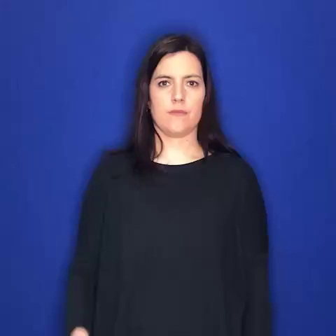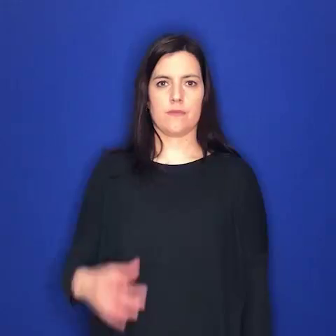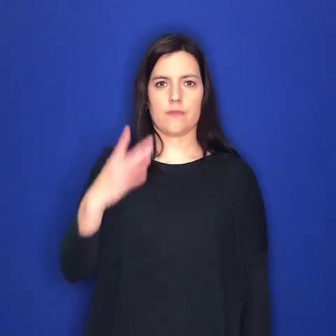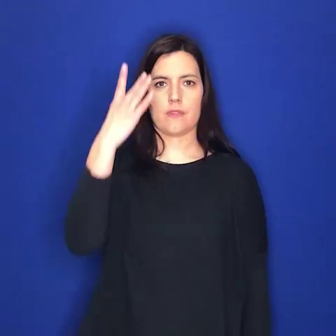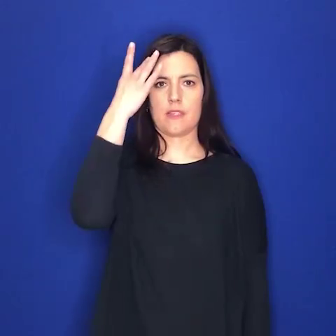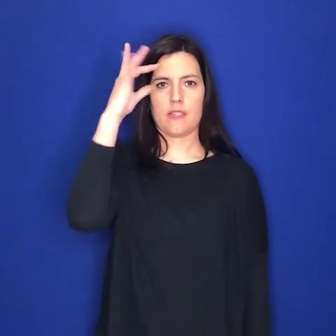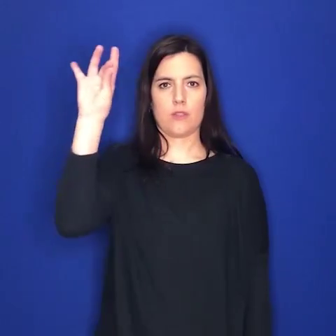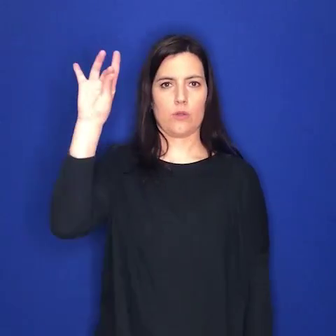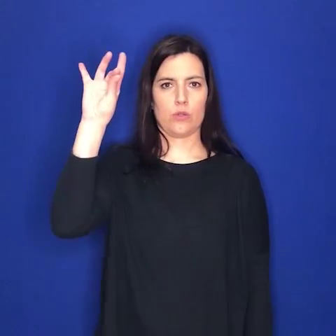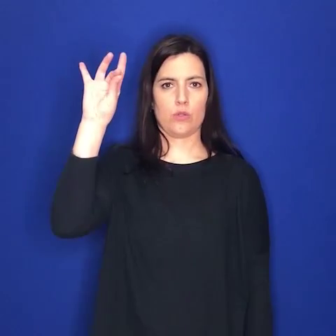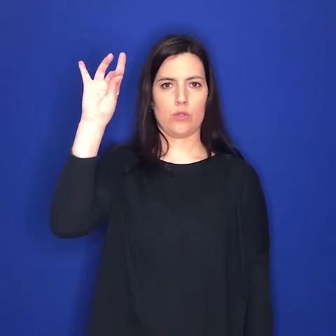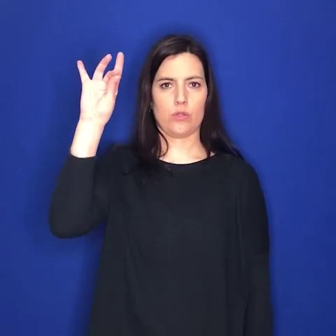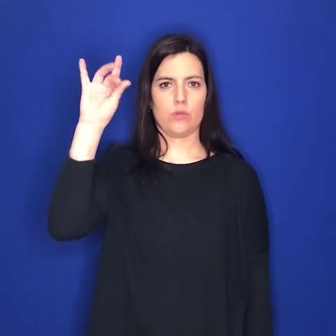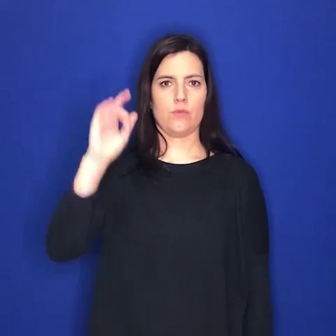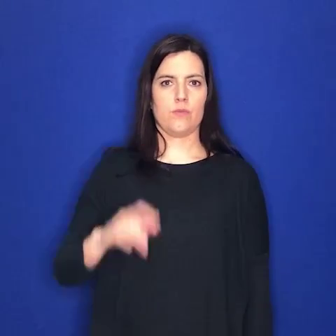ictus